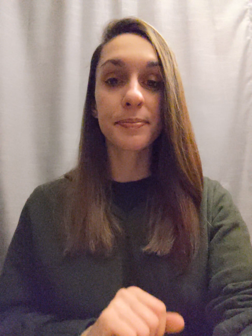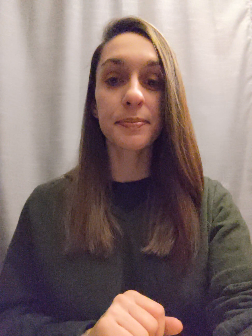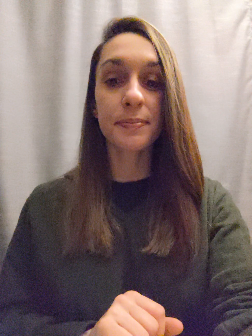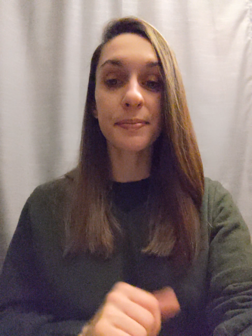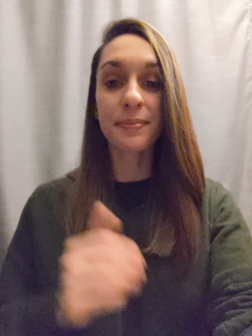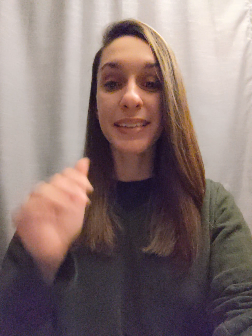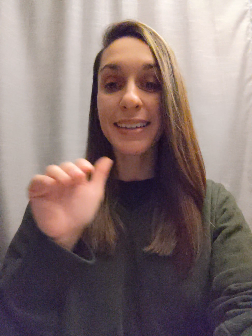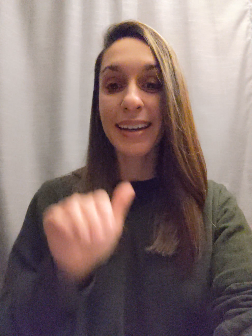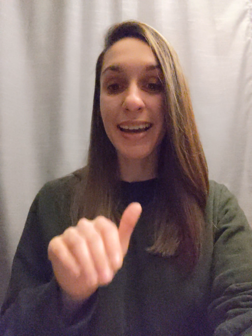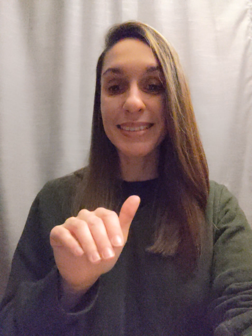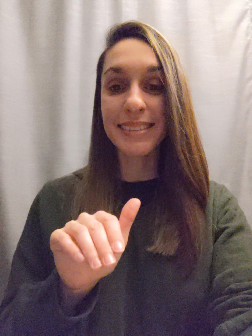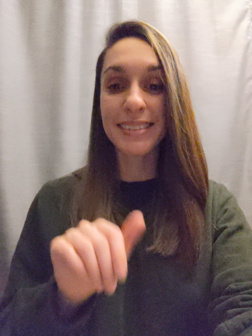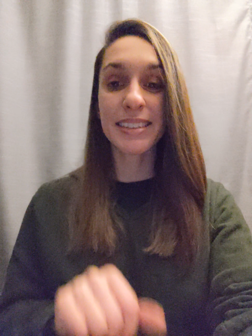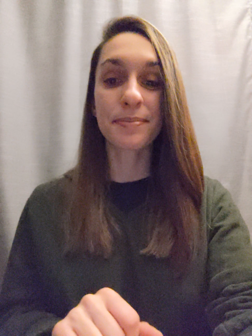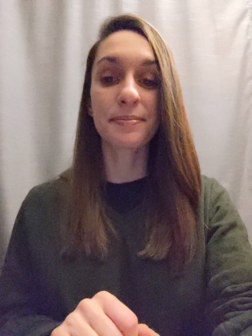night